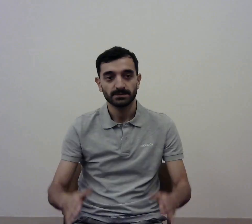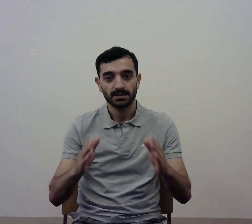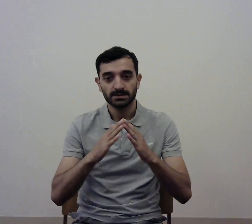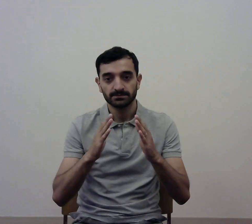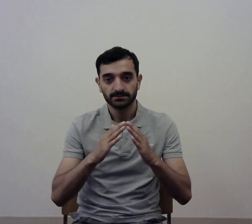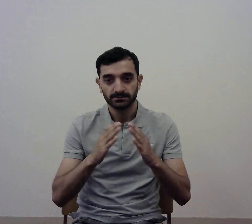ev